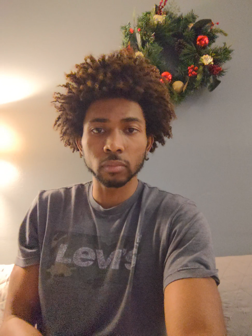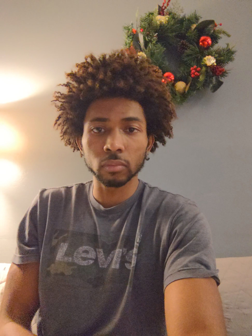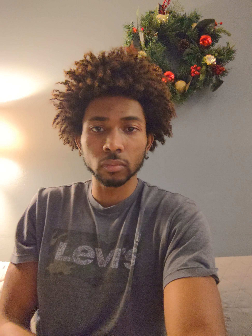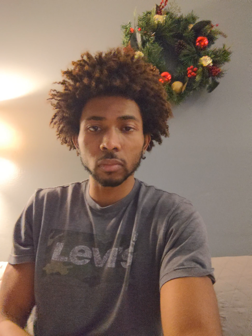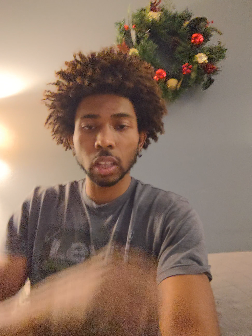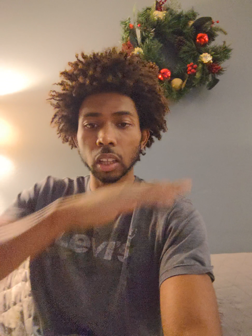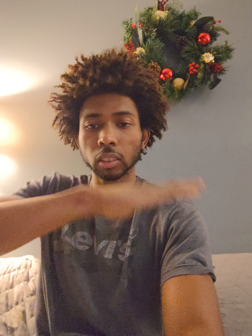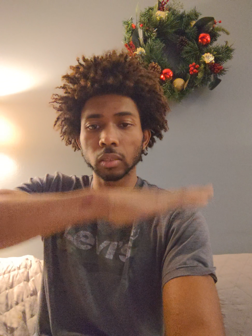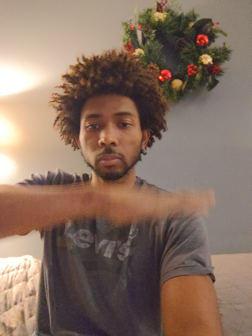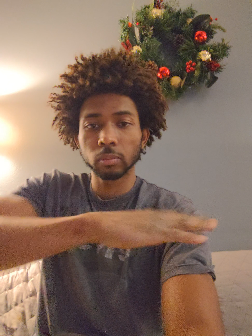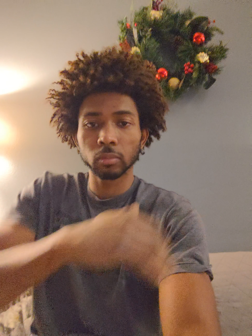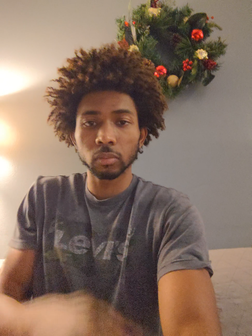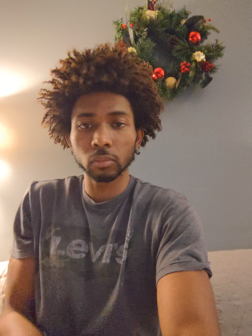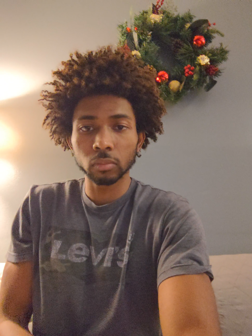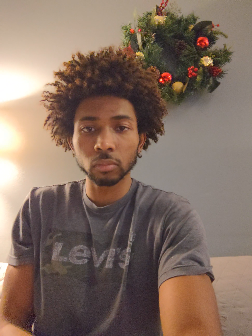table